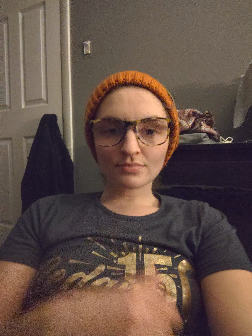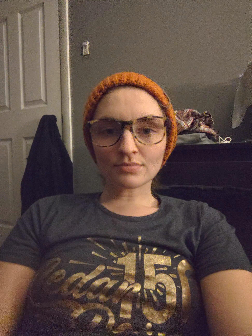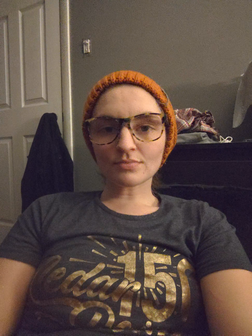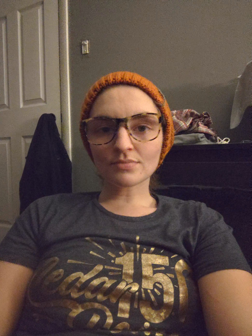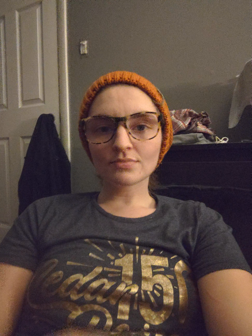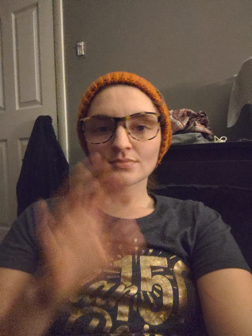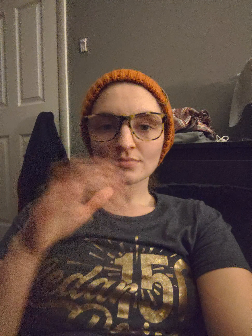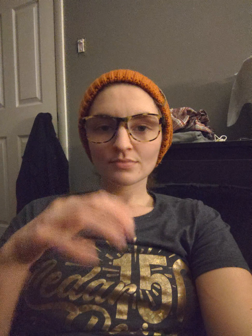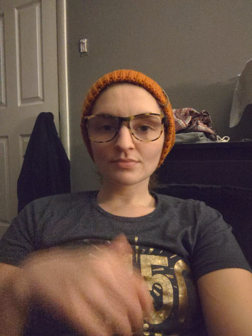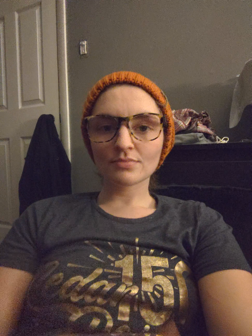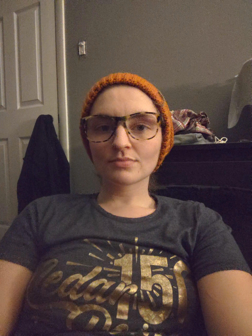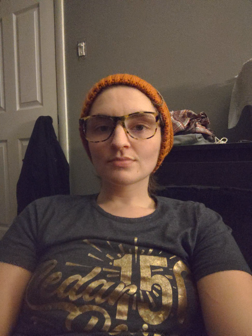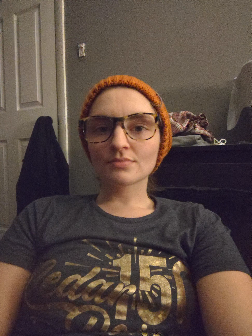rain